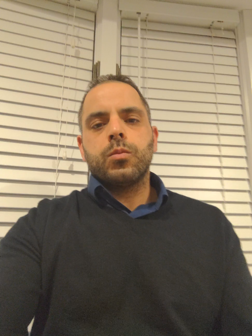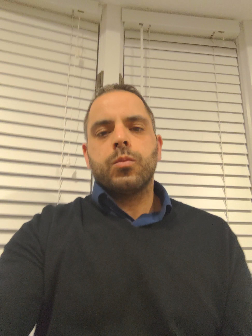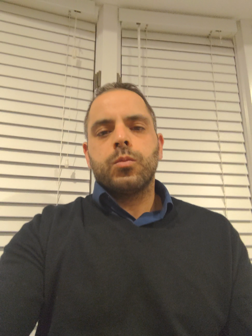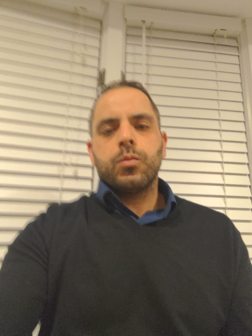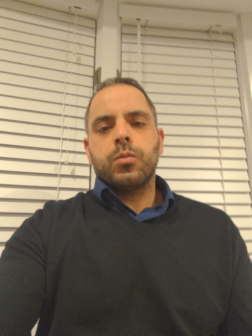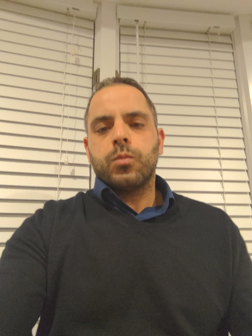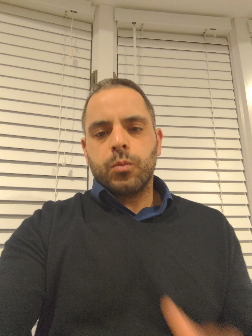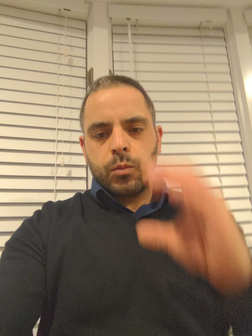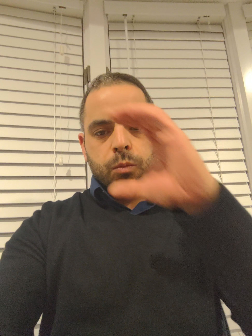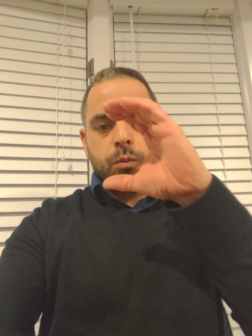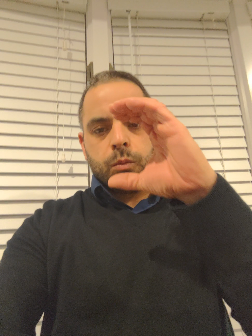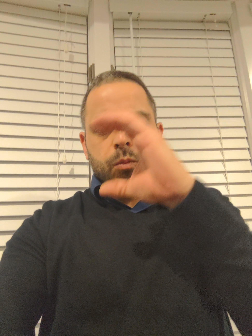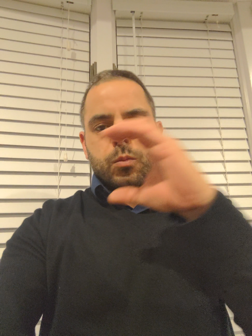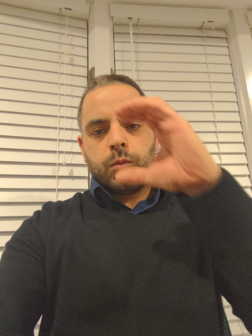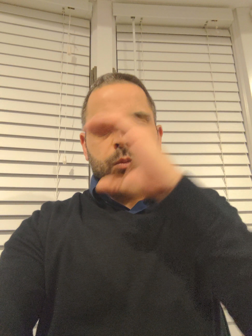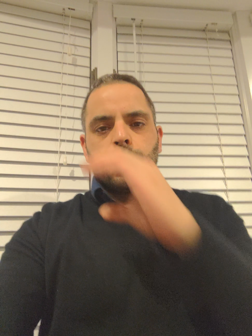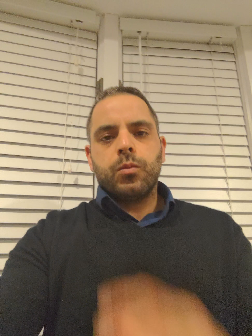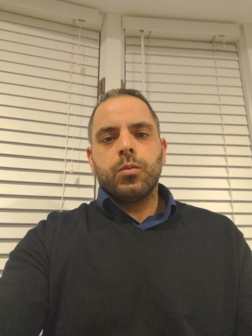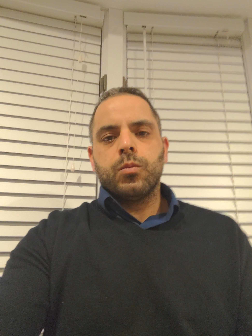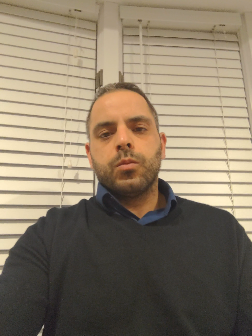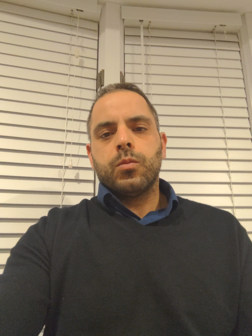look